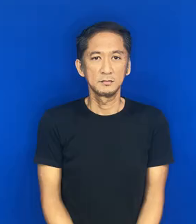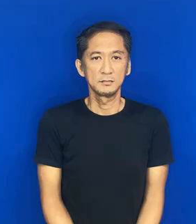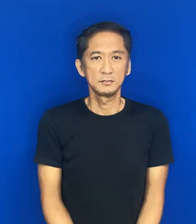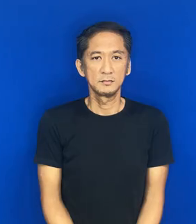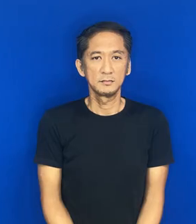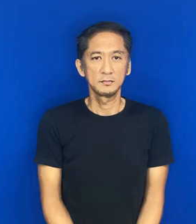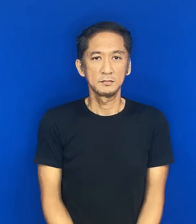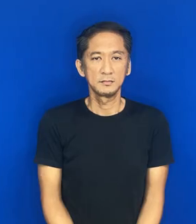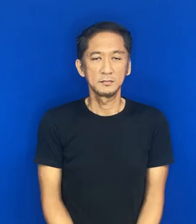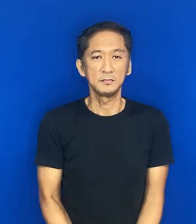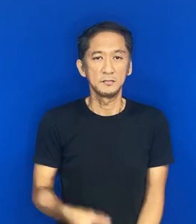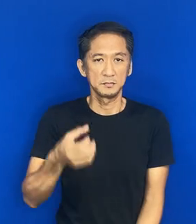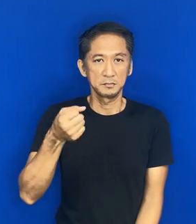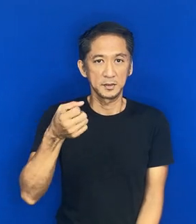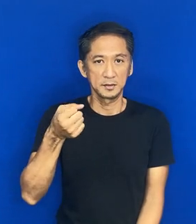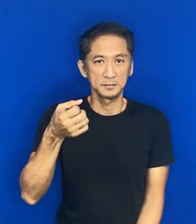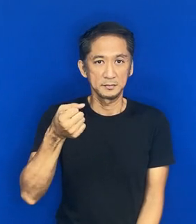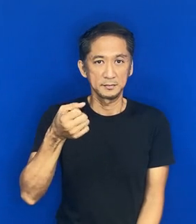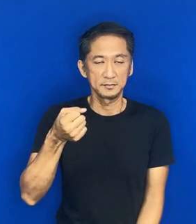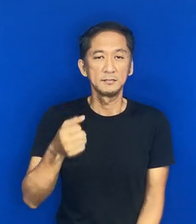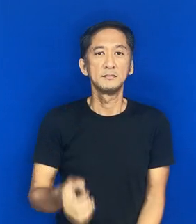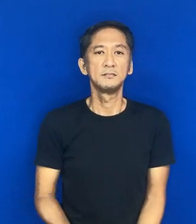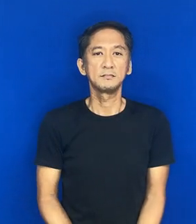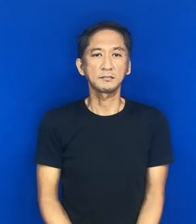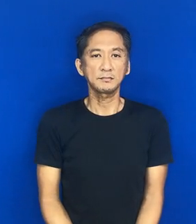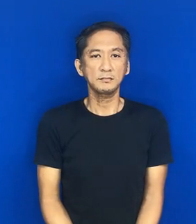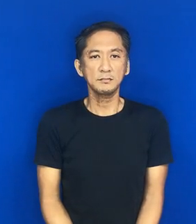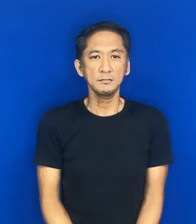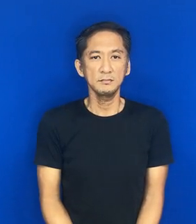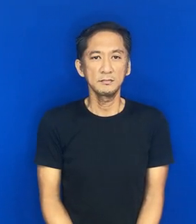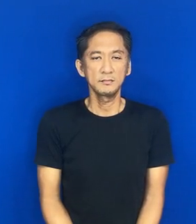milk